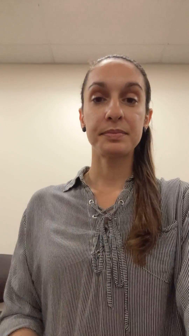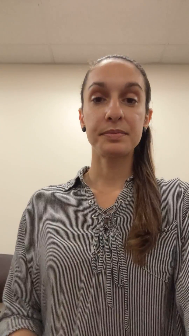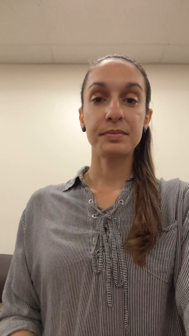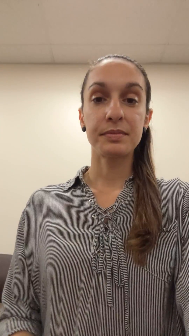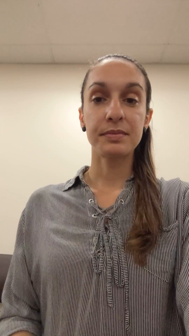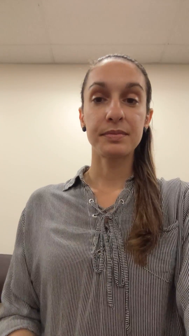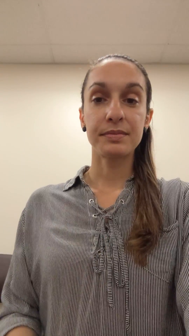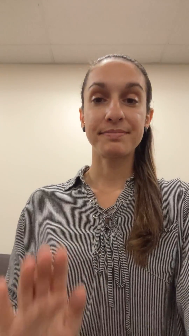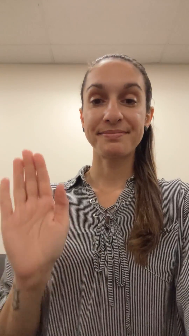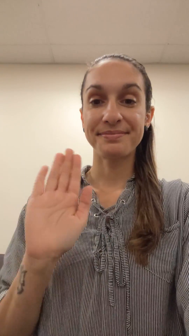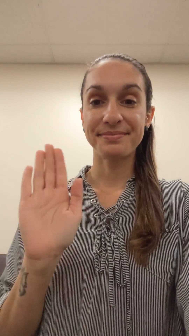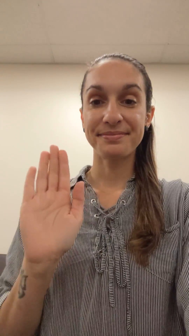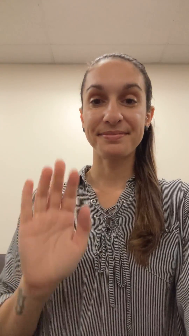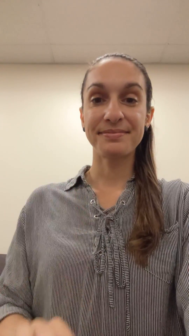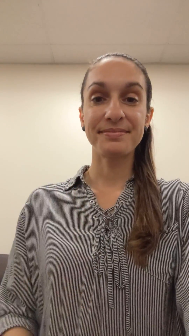hi